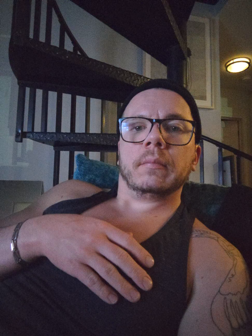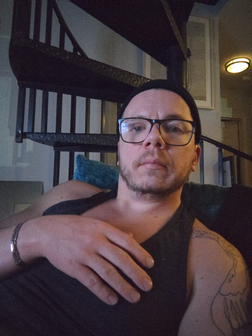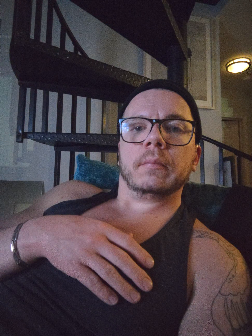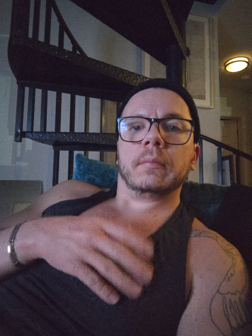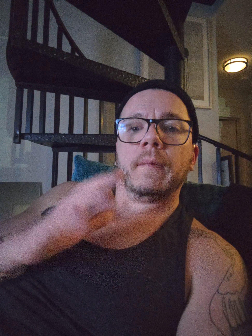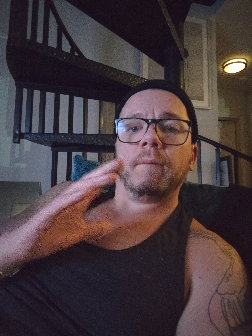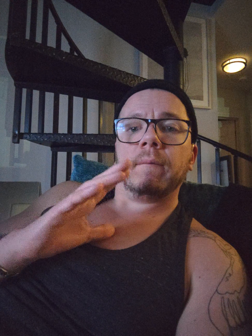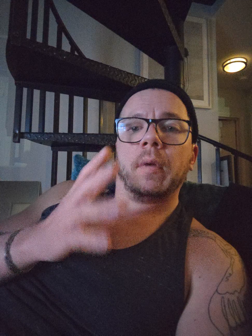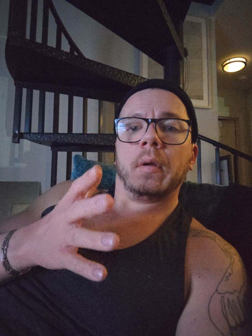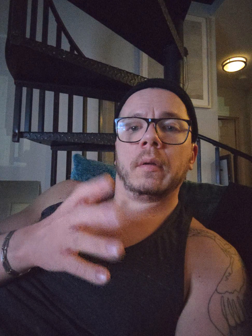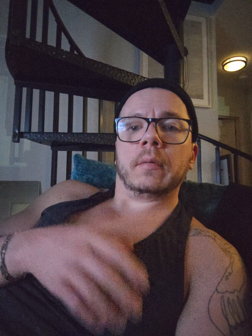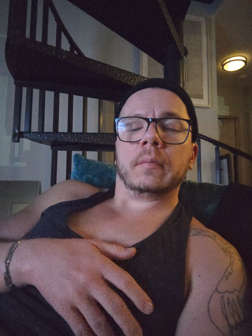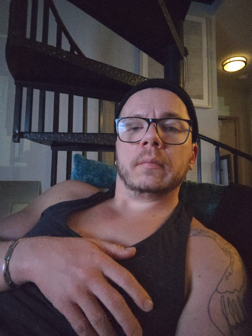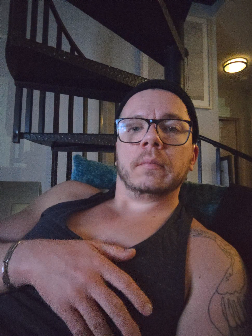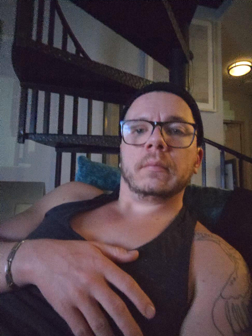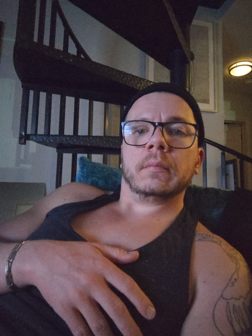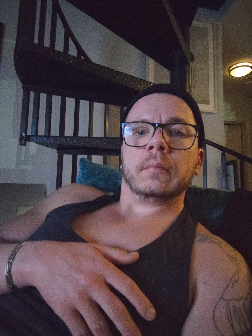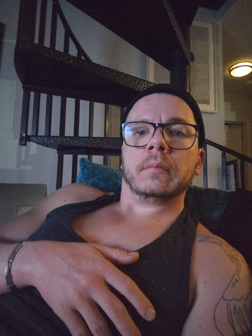fine